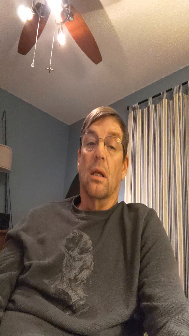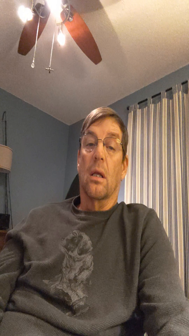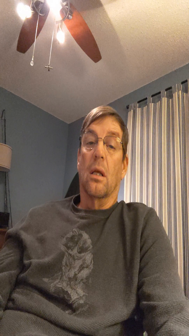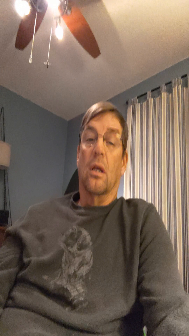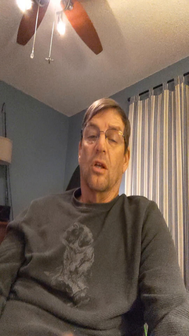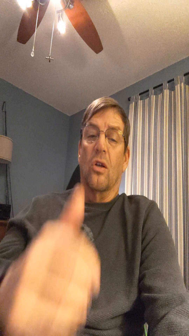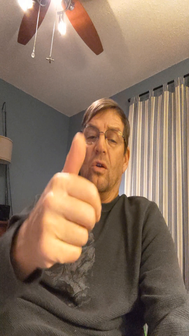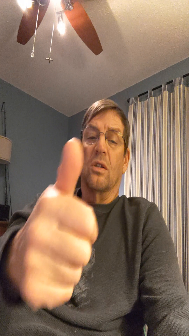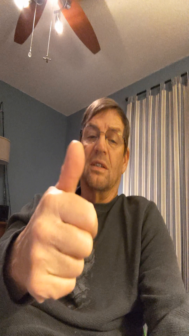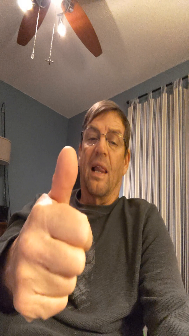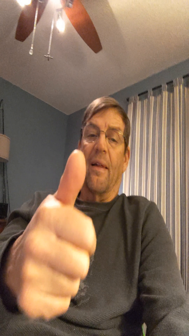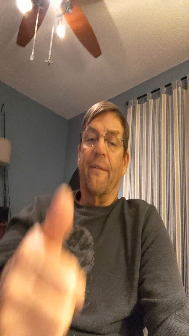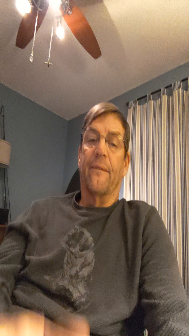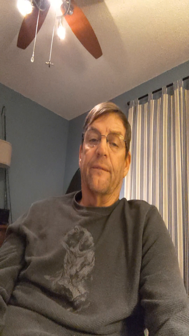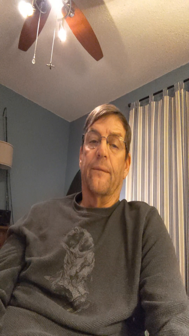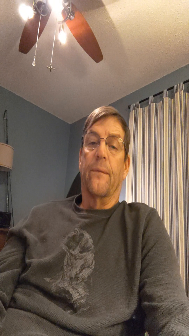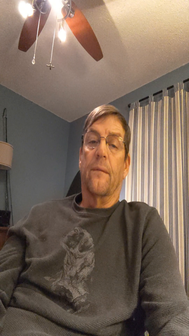yourself